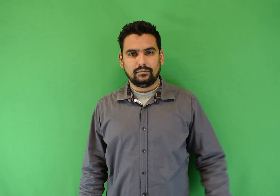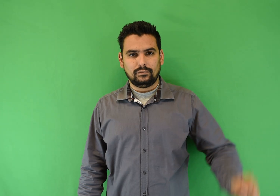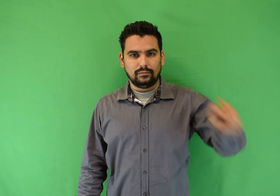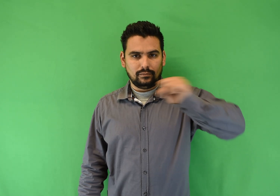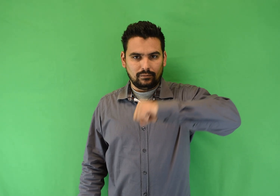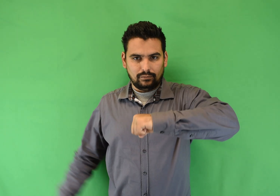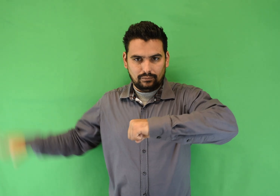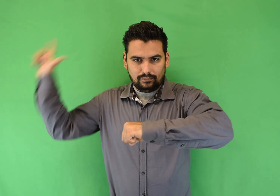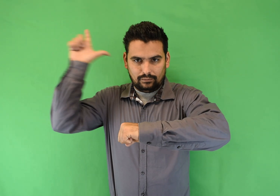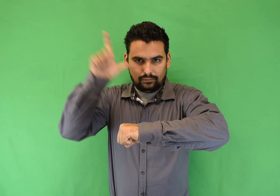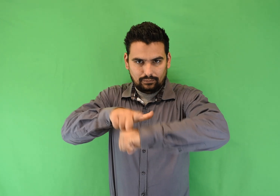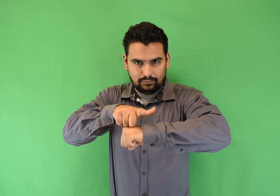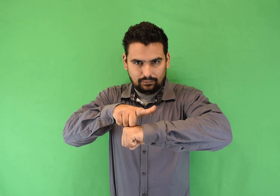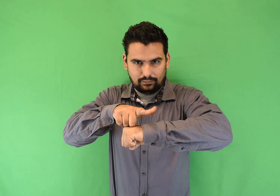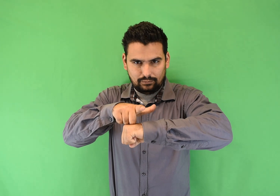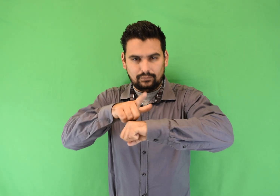especial